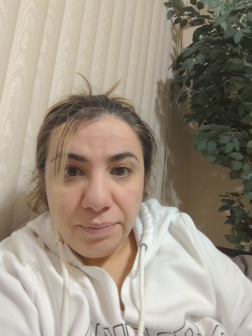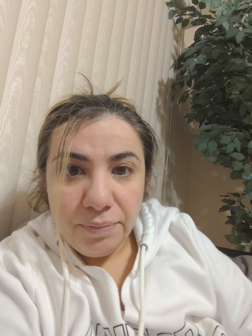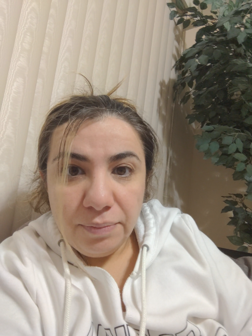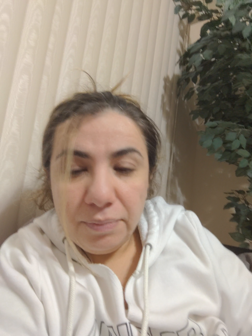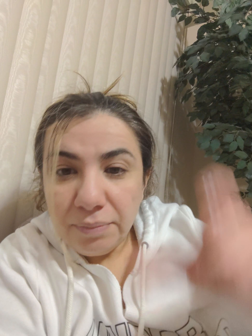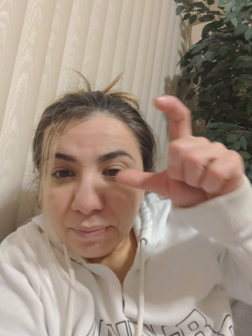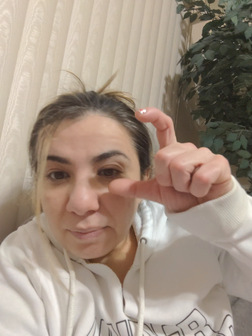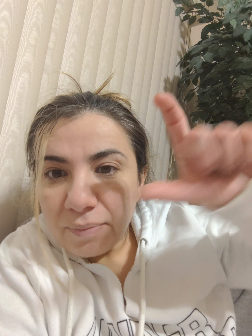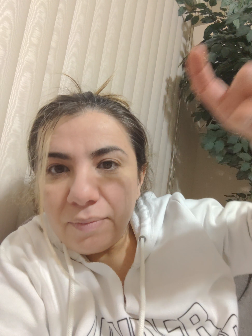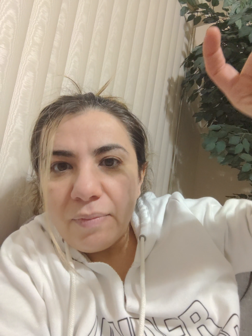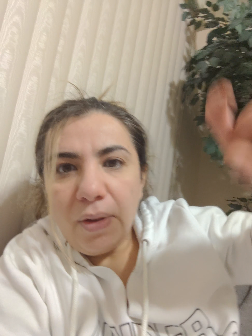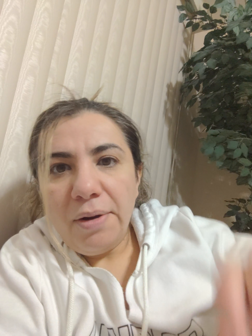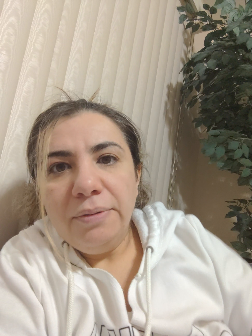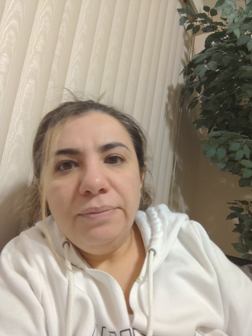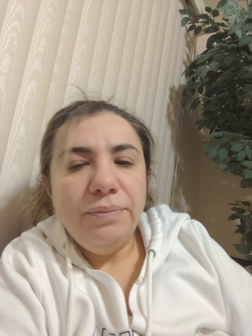moon